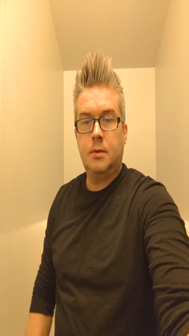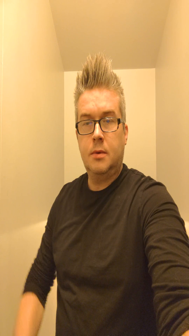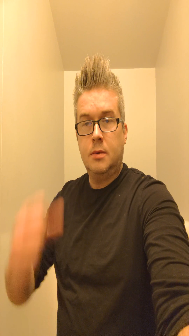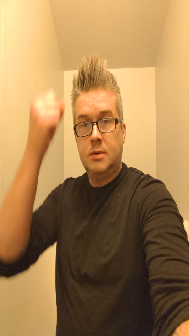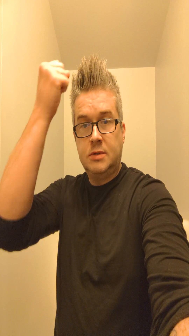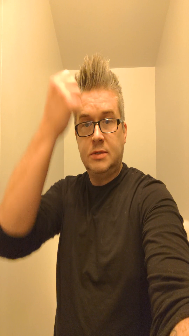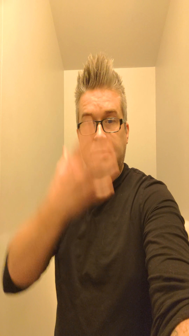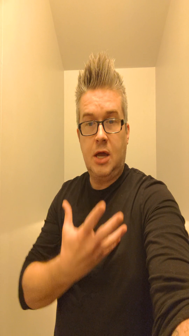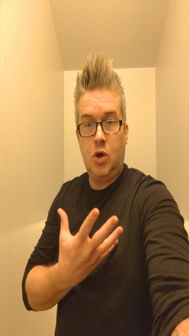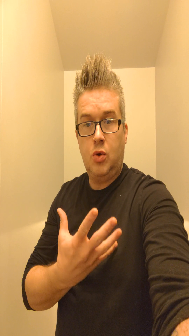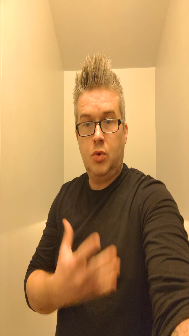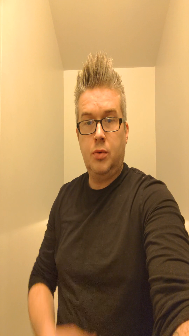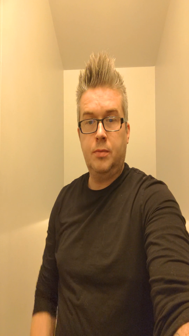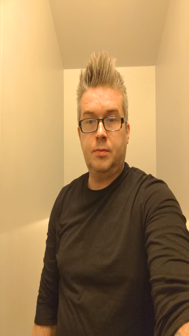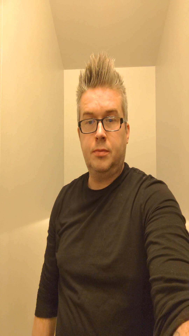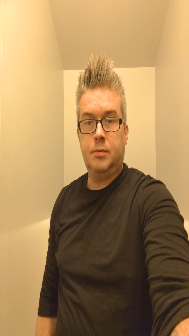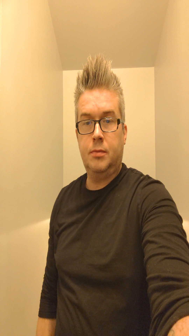shower